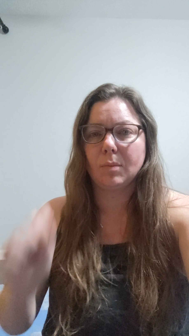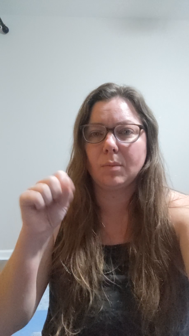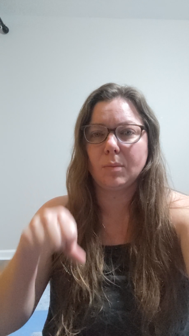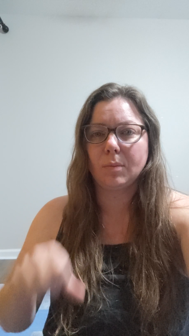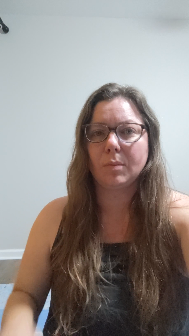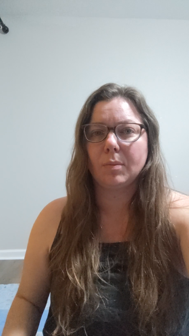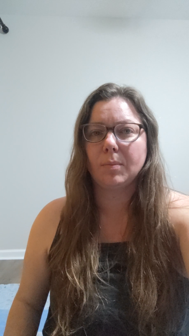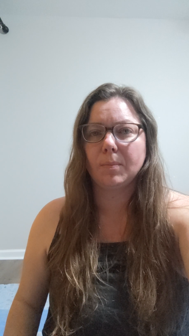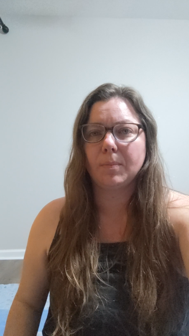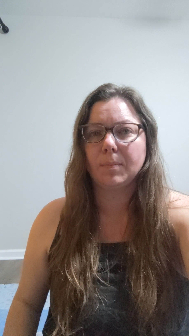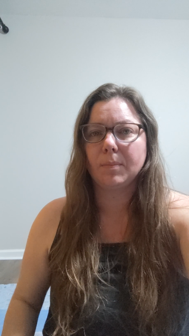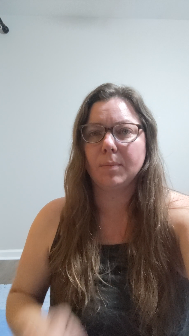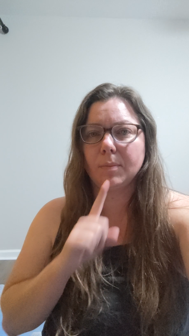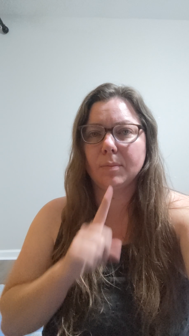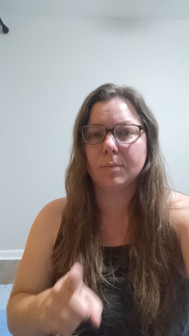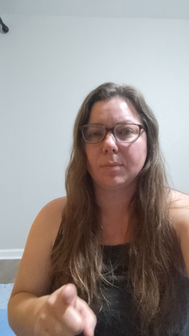is